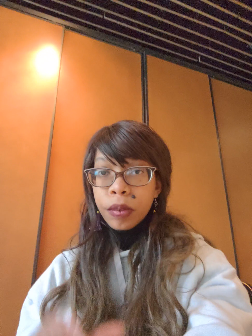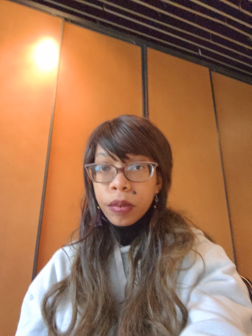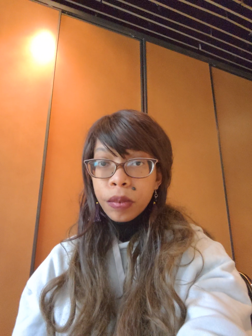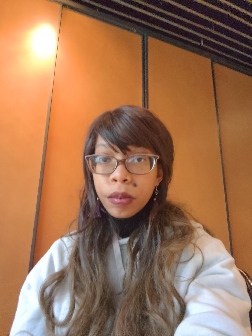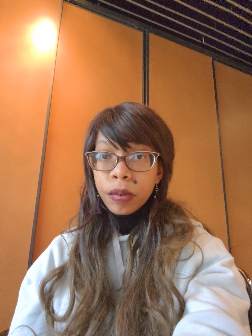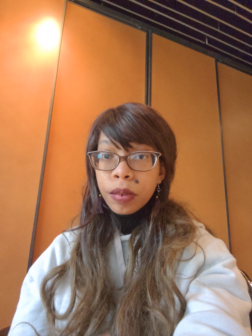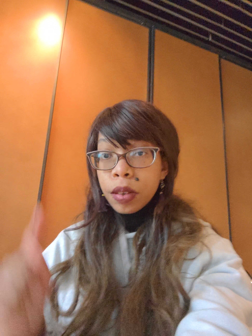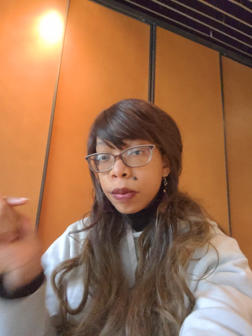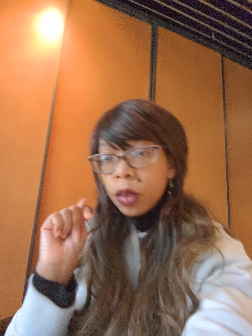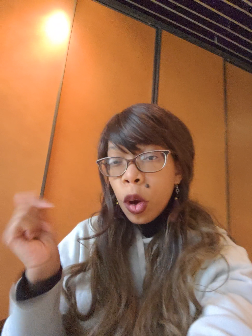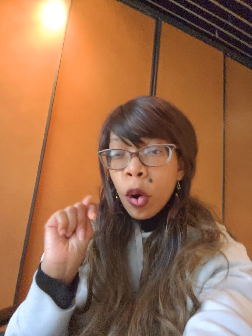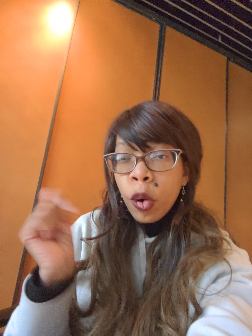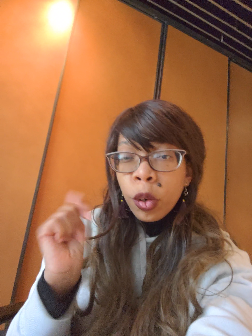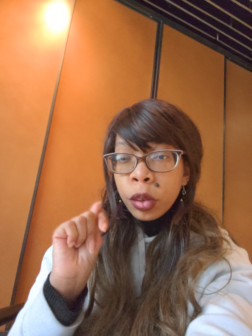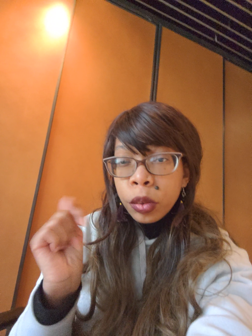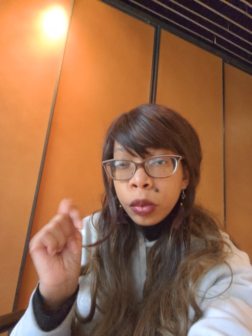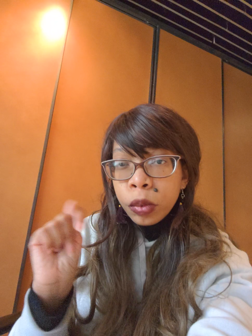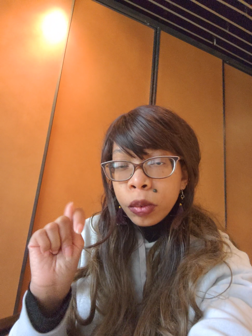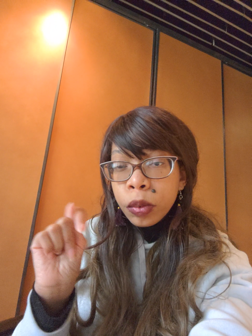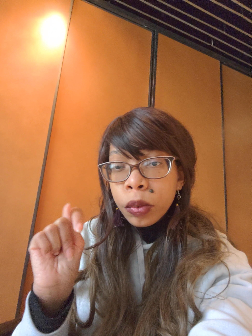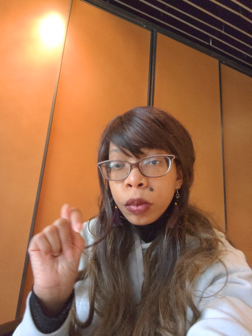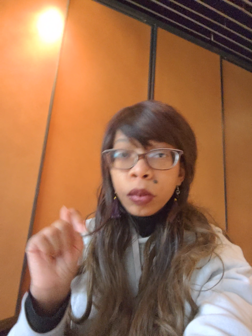potty